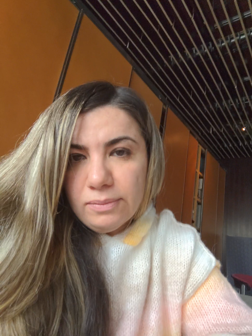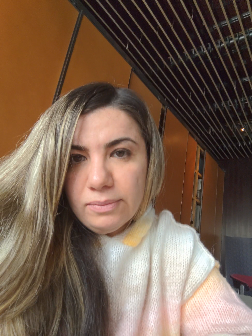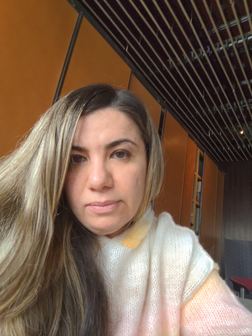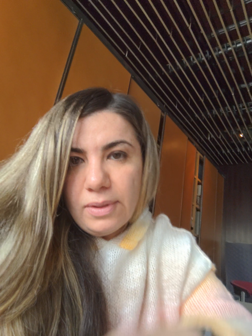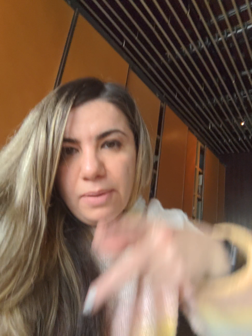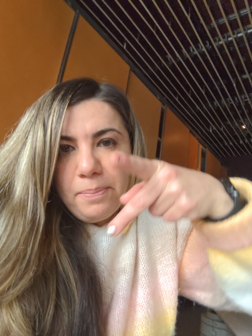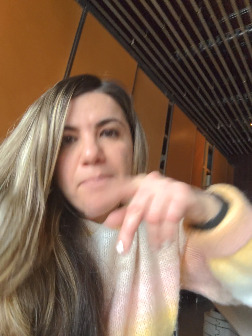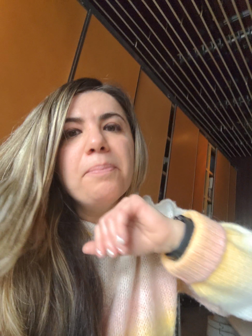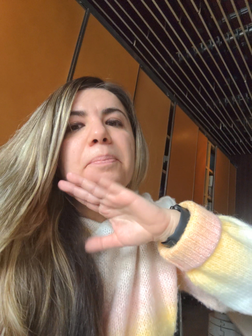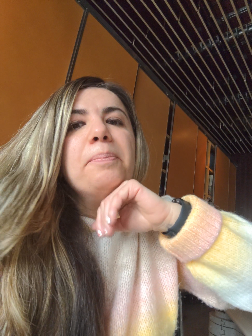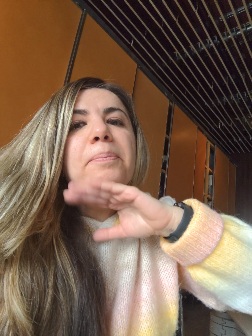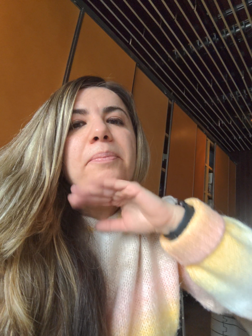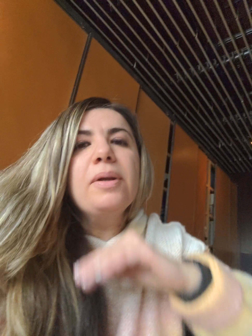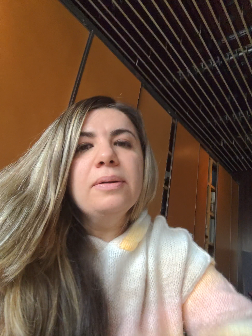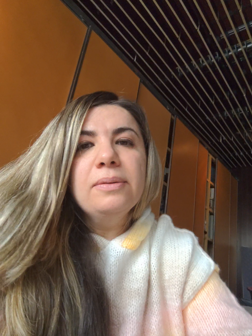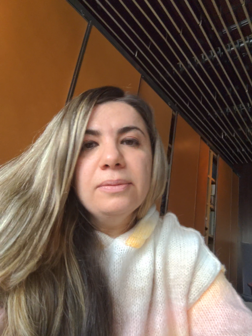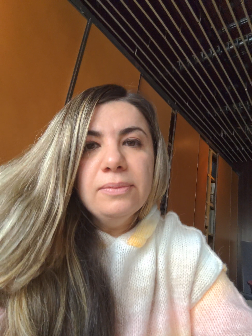pig